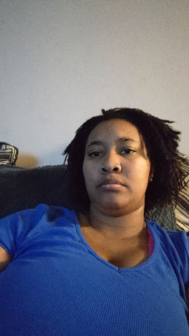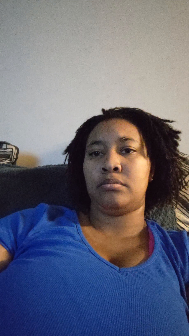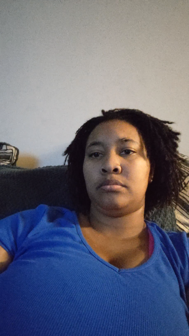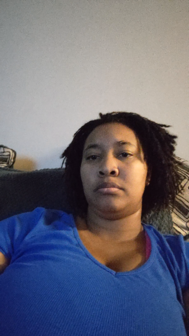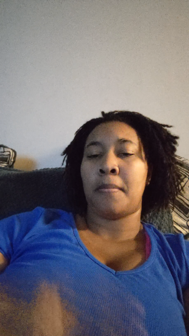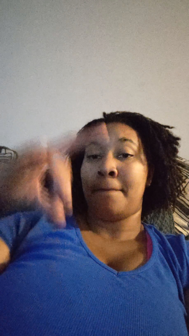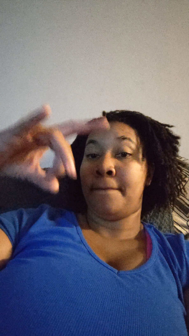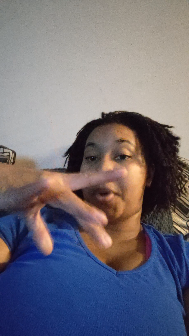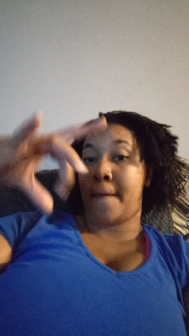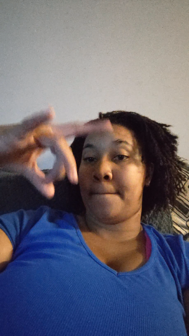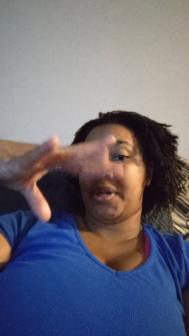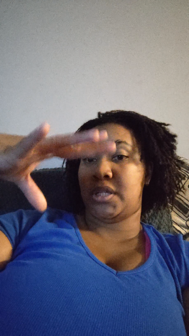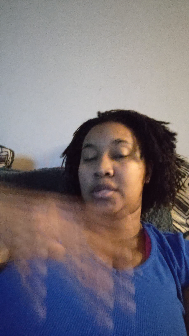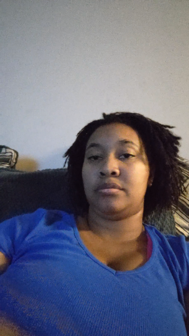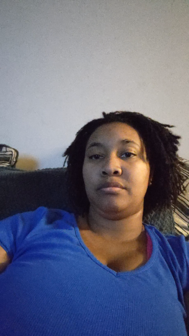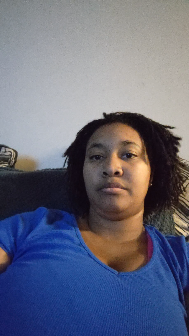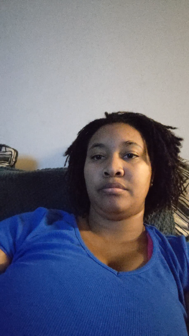pumpkin